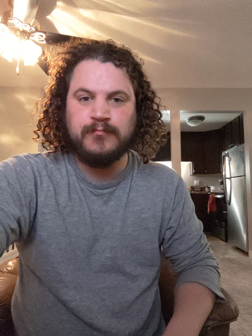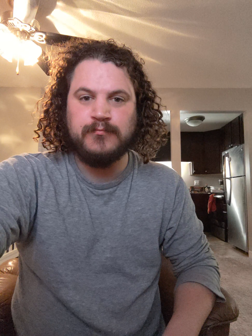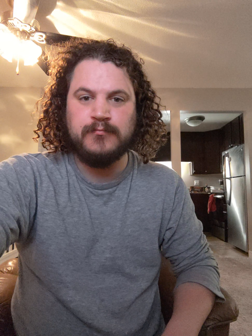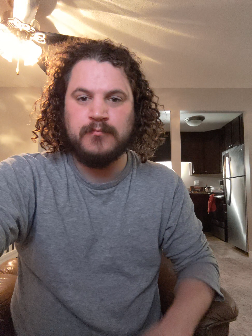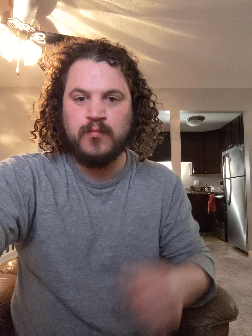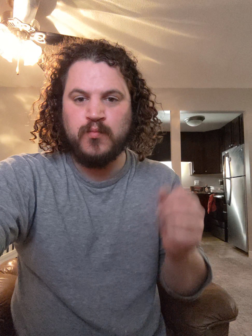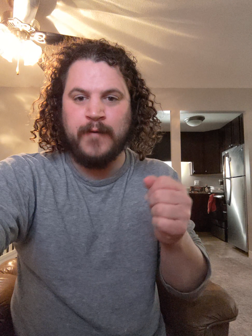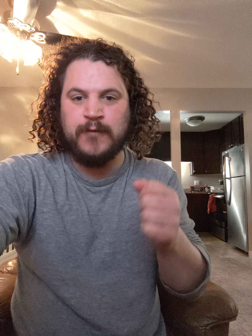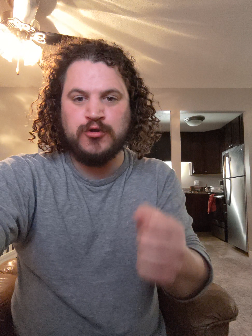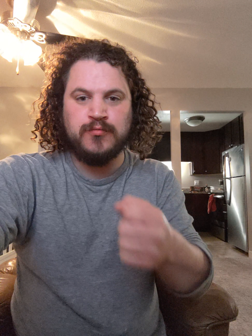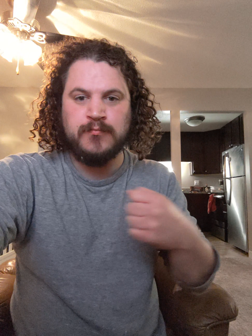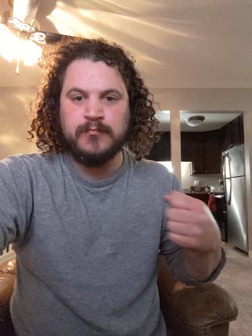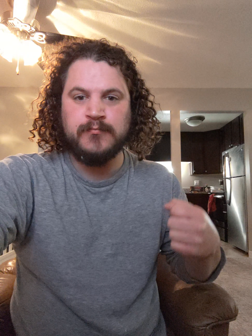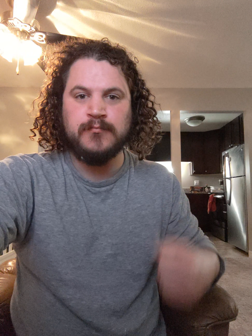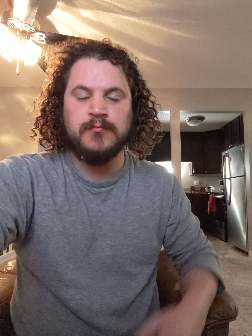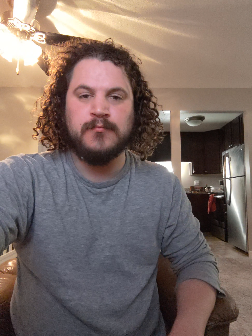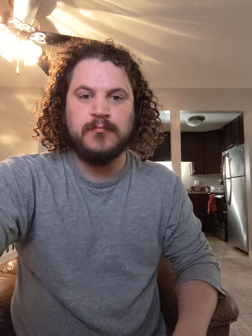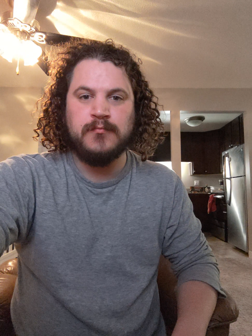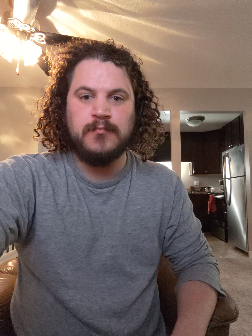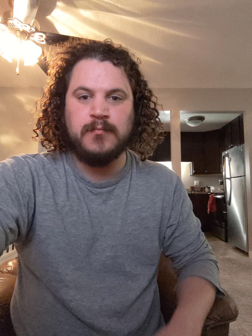refrigerator